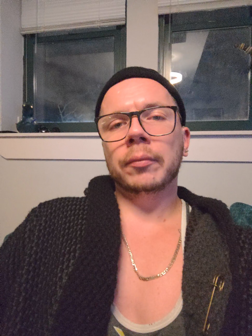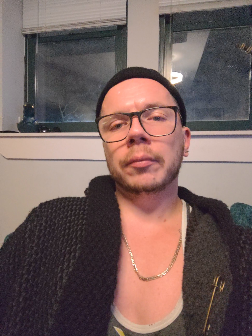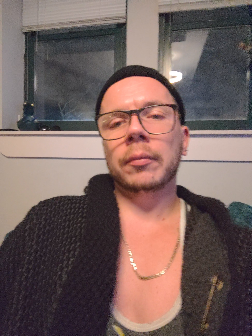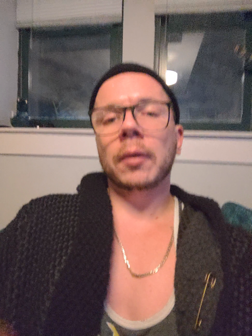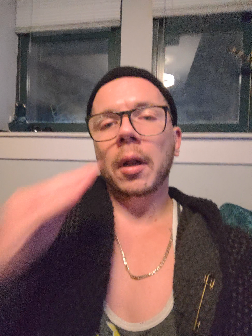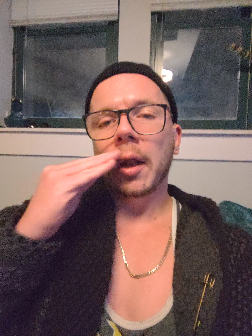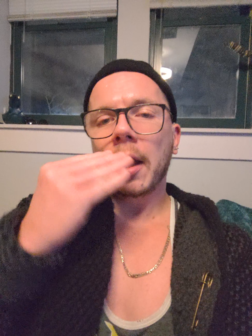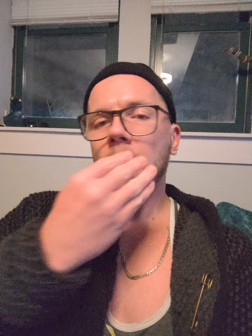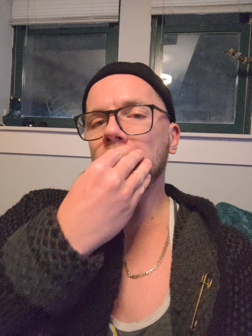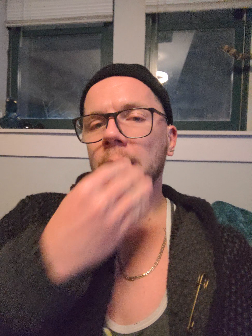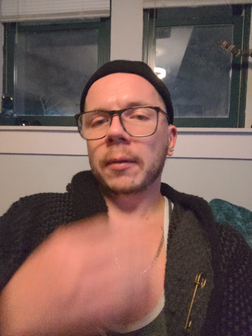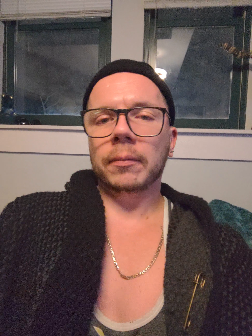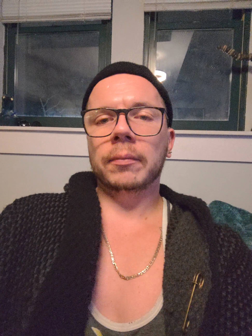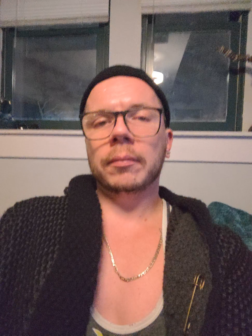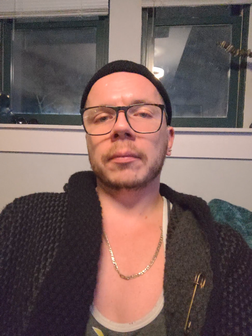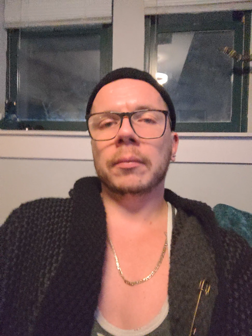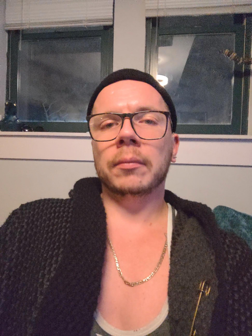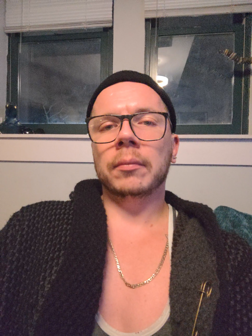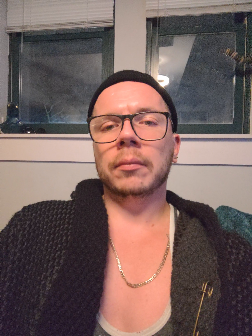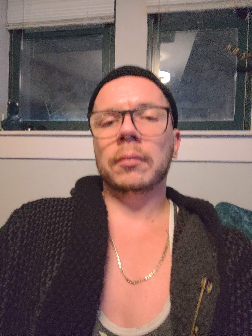napkin